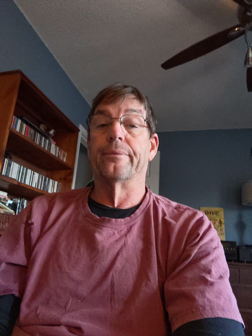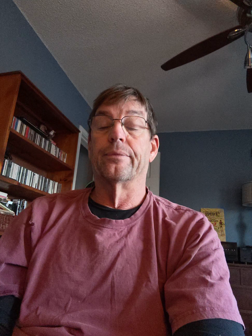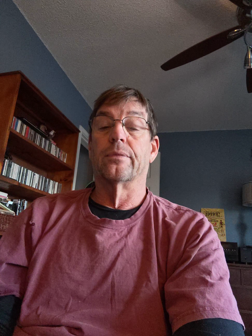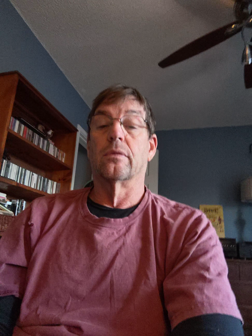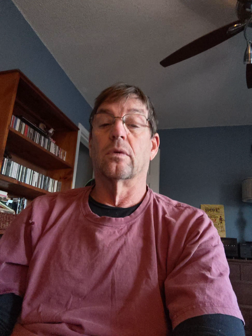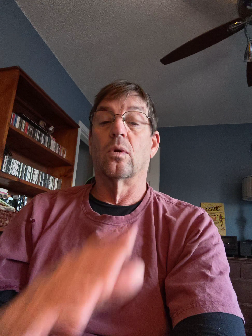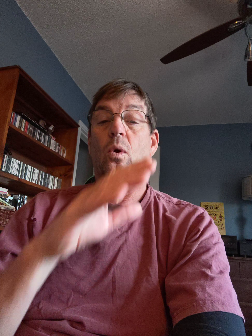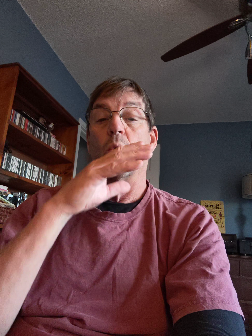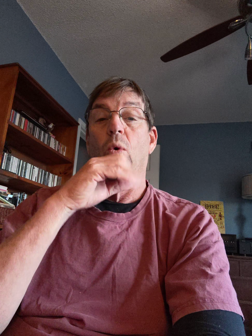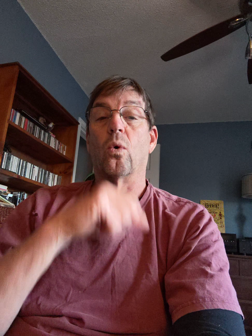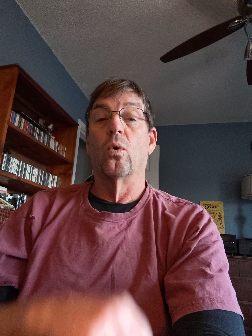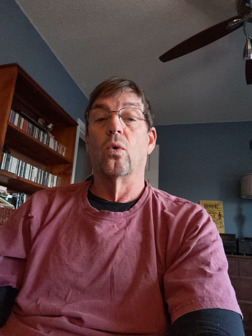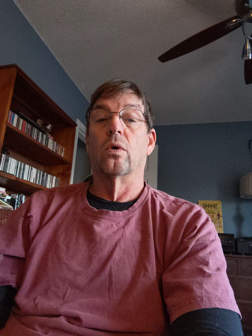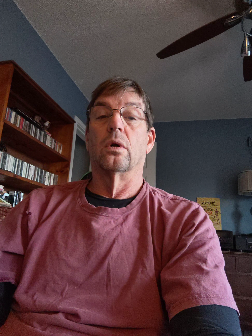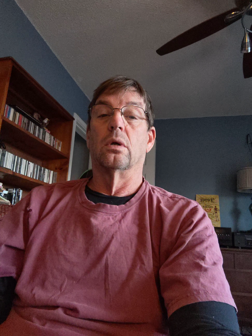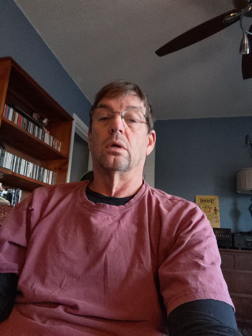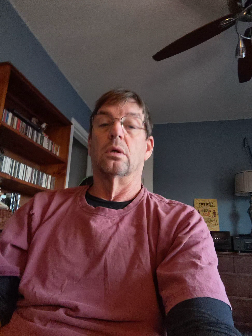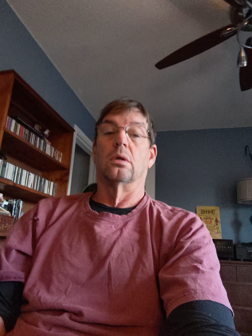old